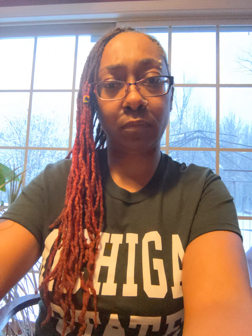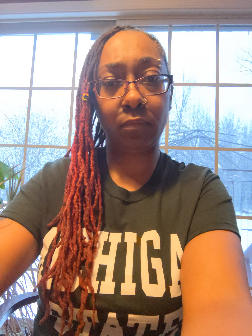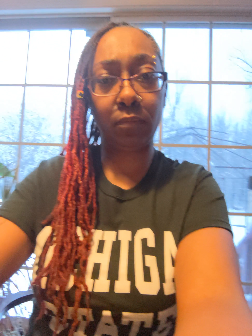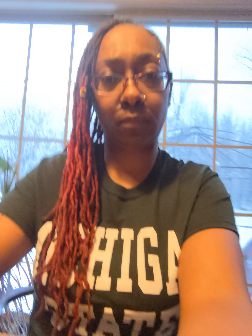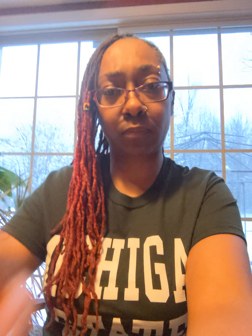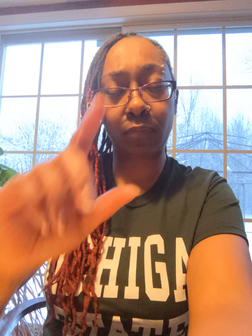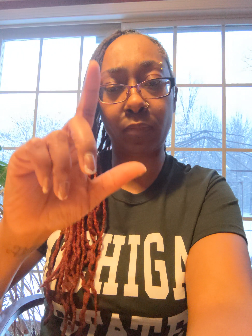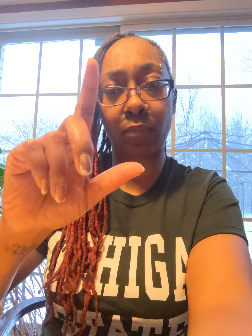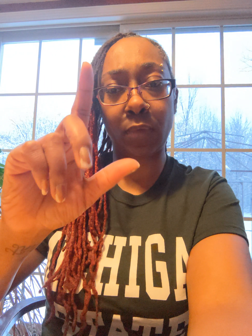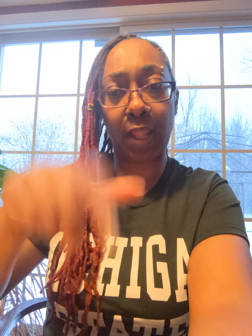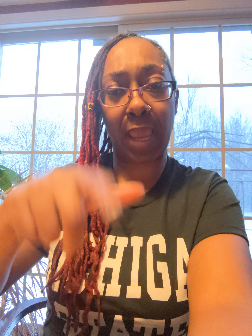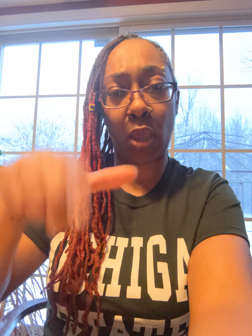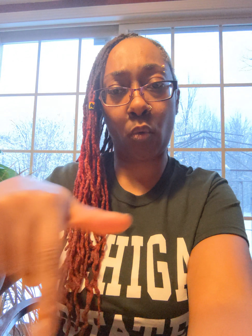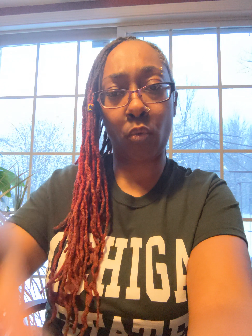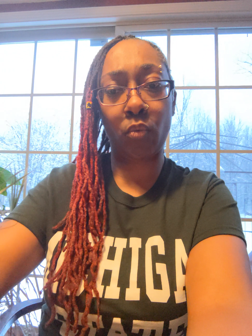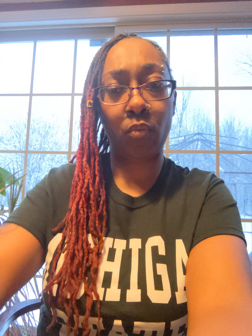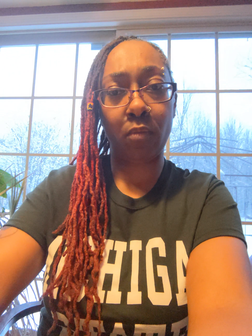later